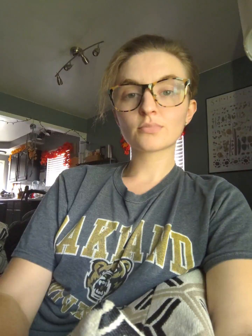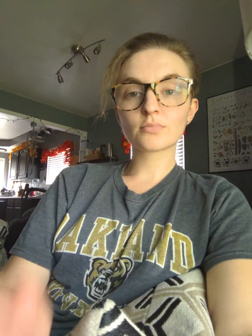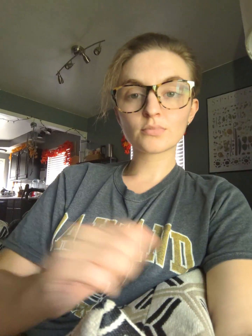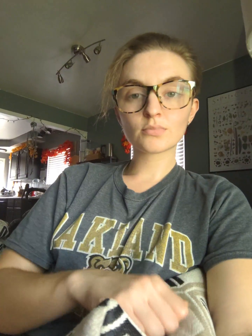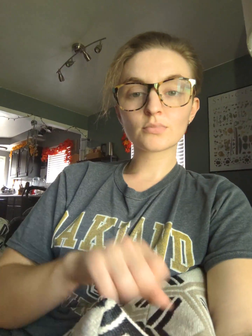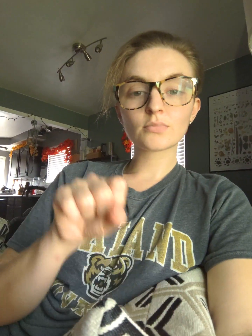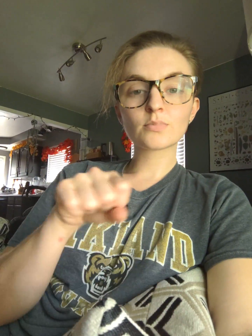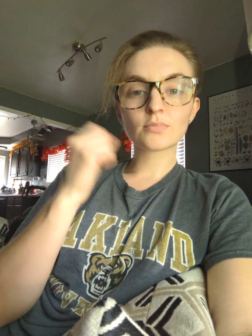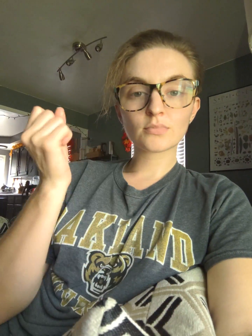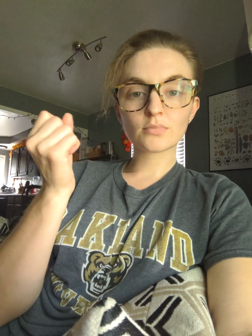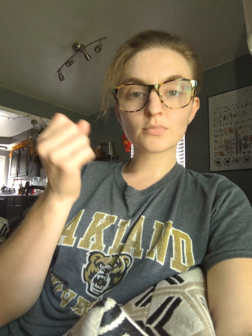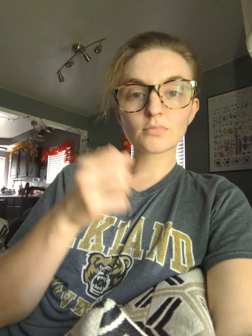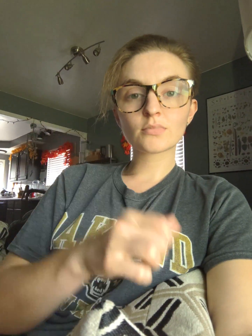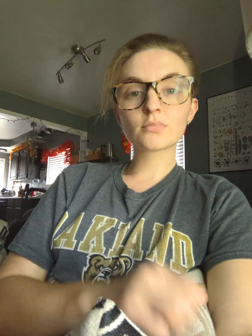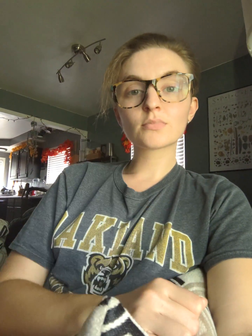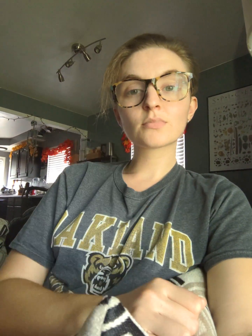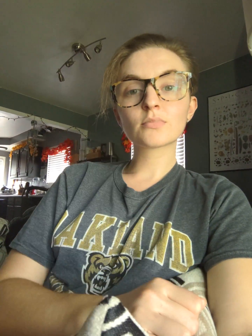broken